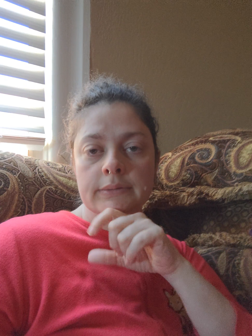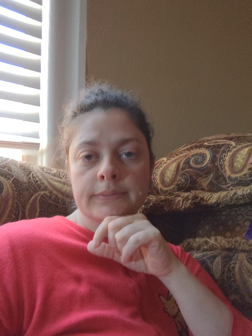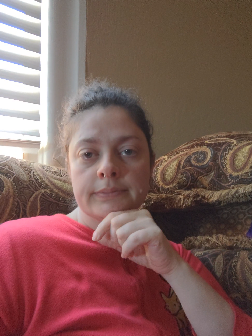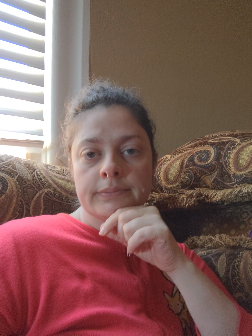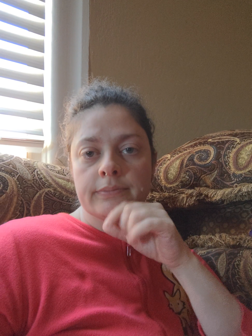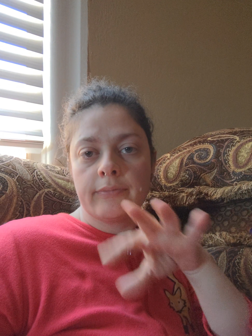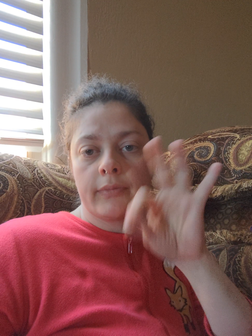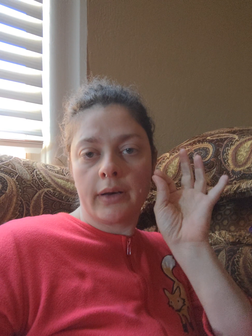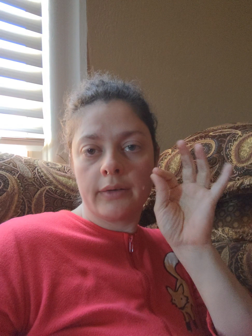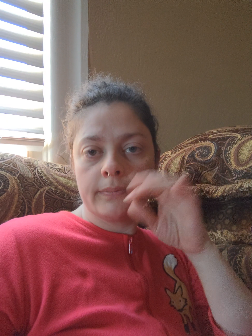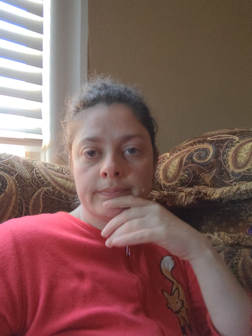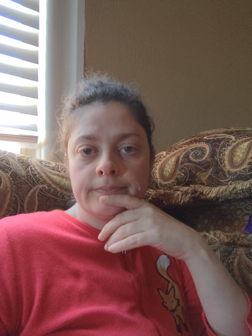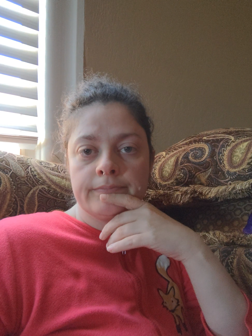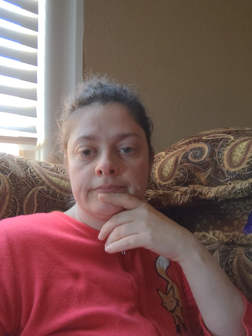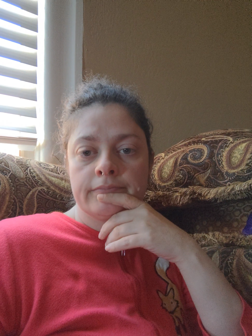find